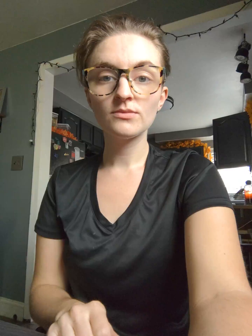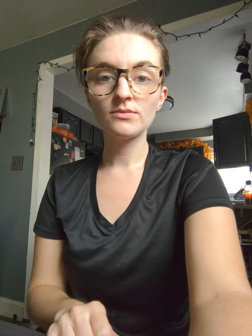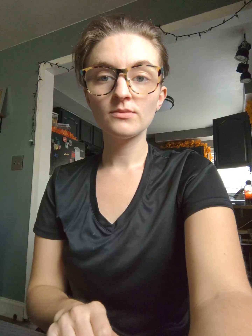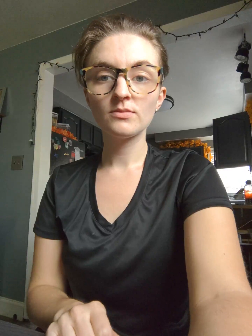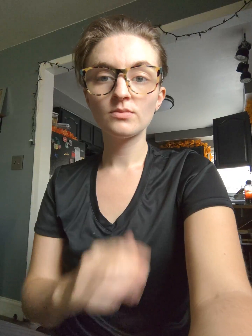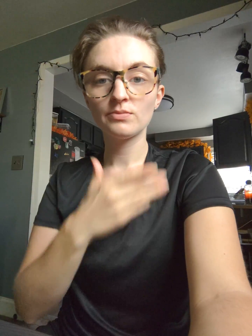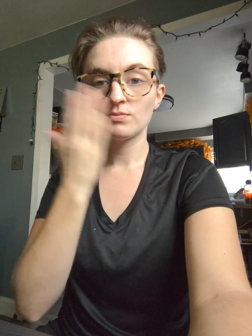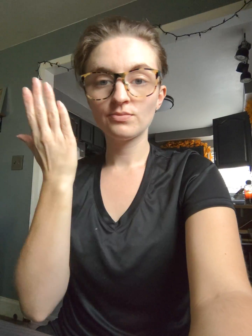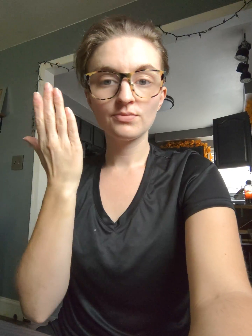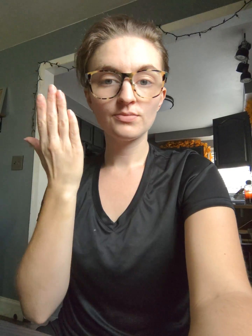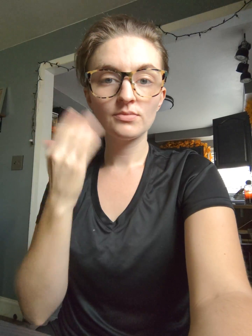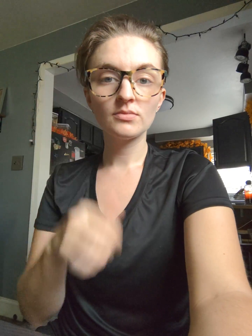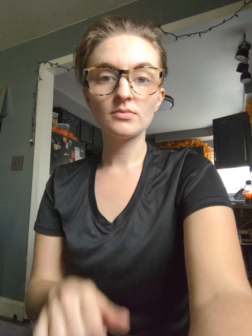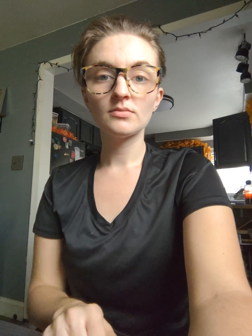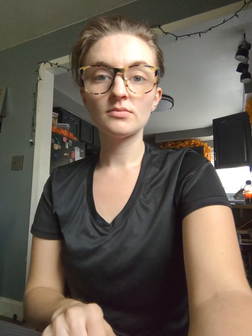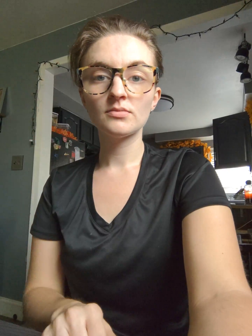all gone